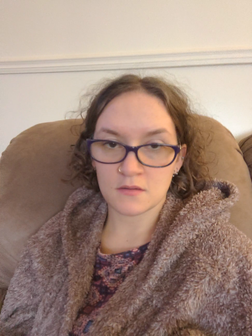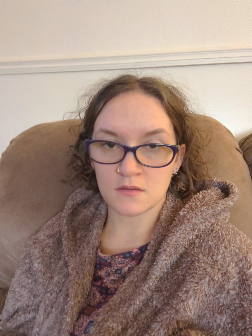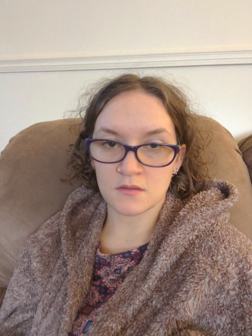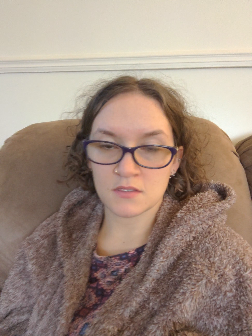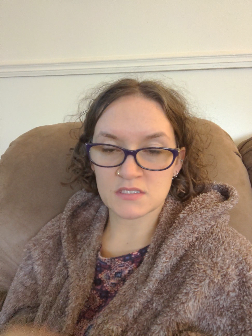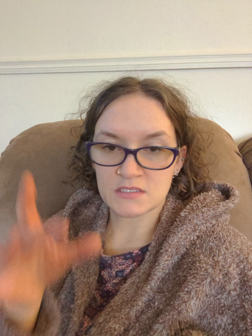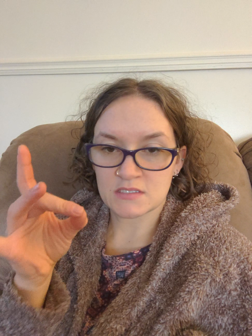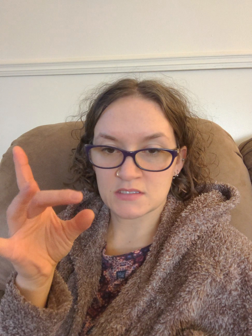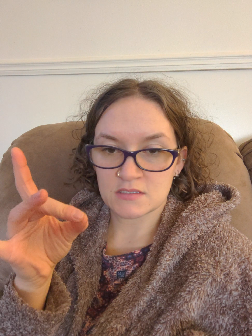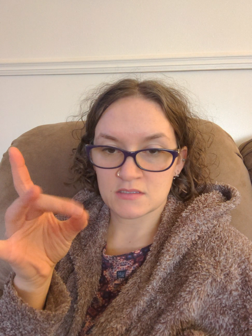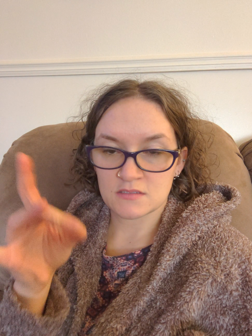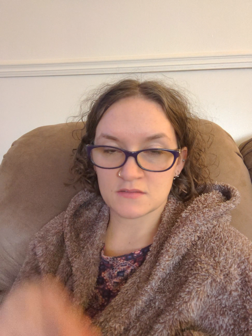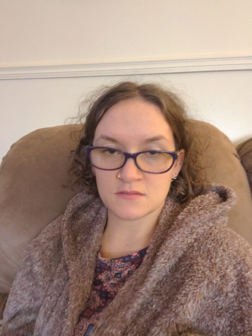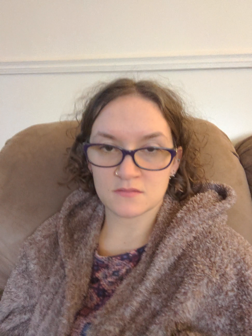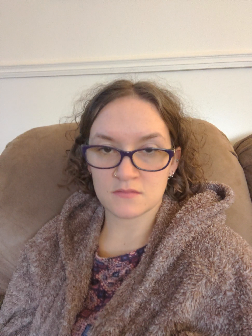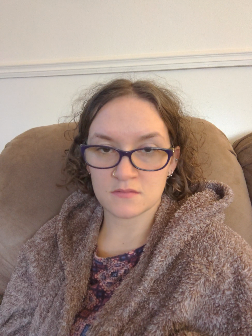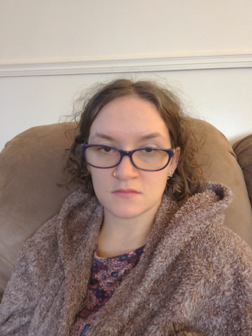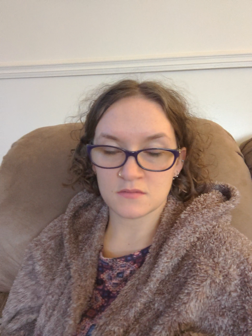sticky